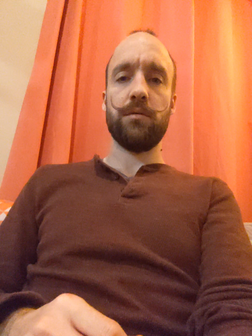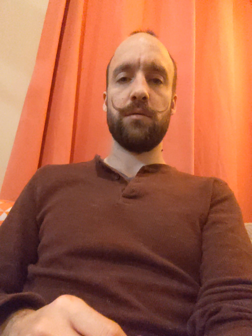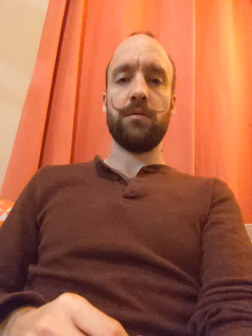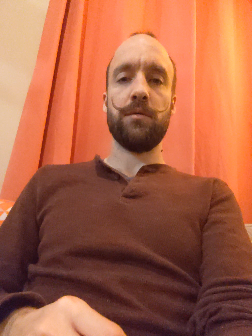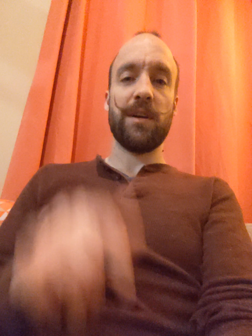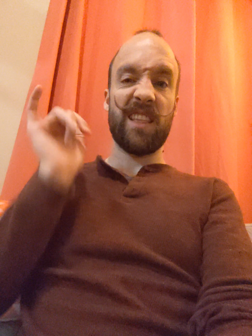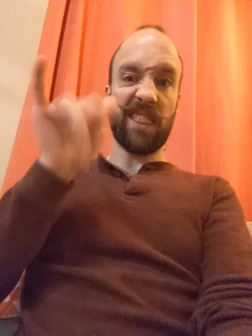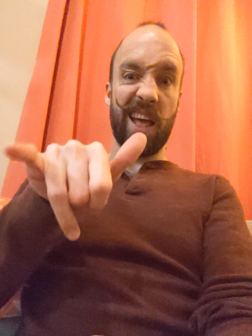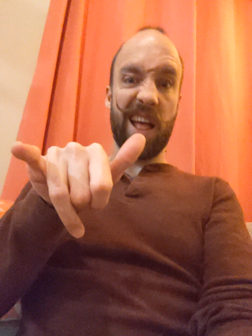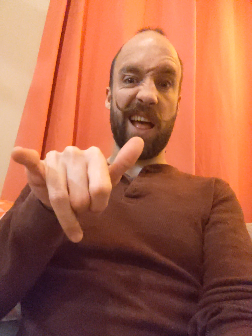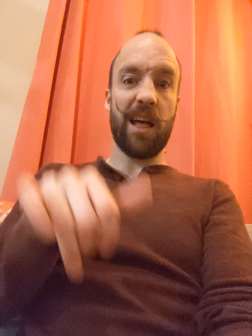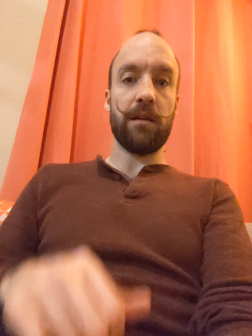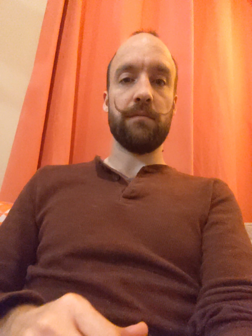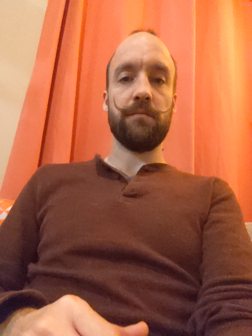that